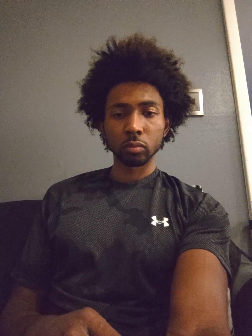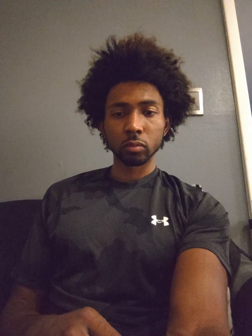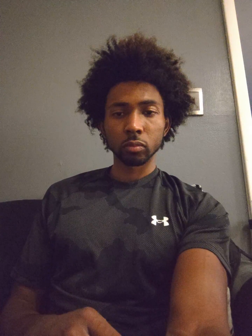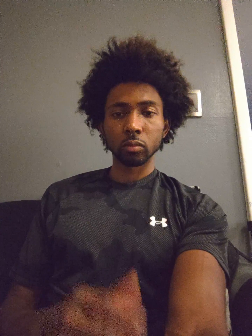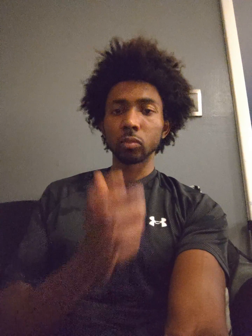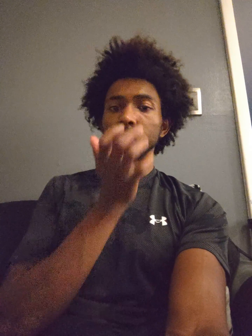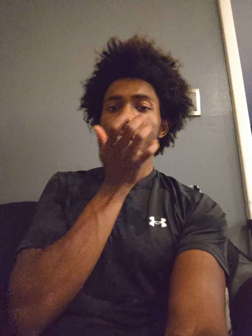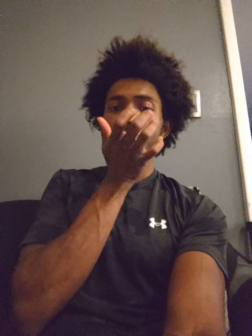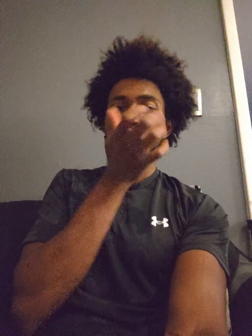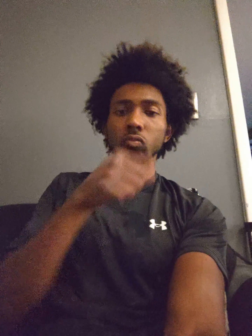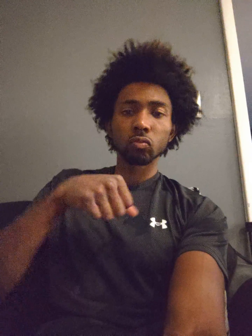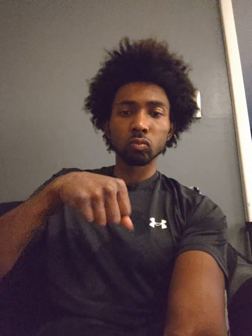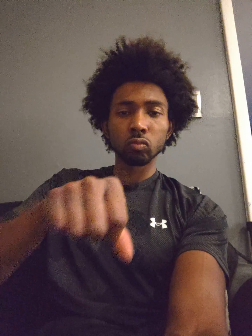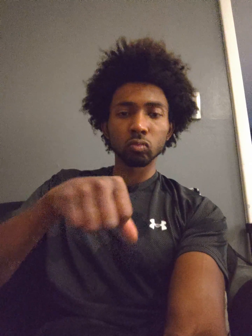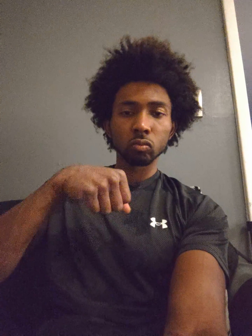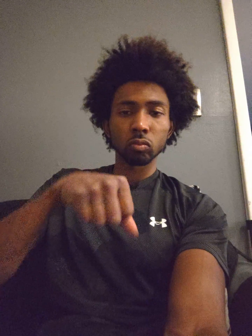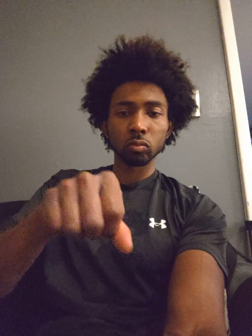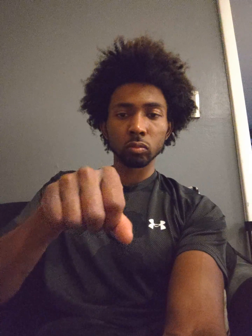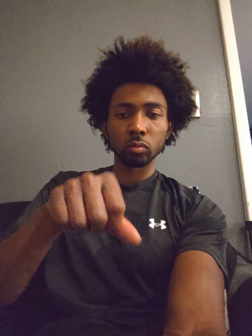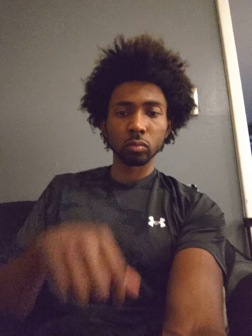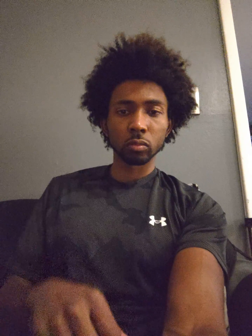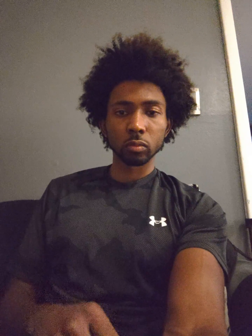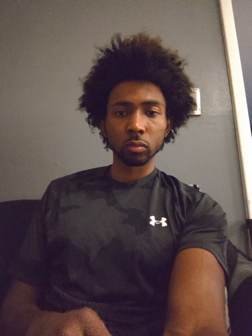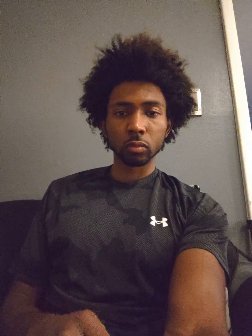lawn mower